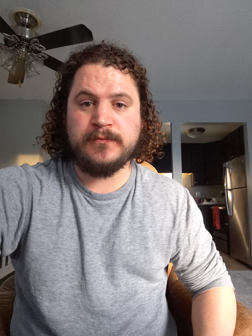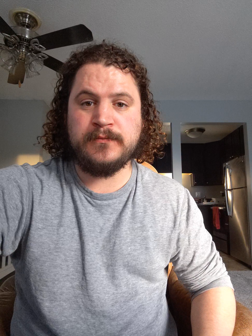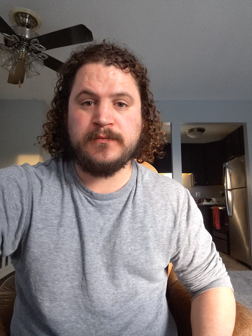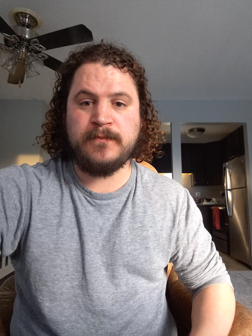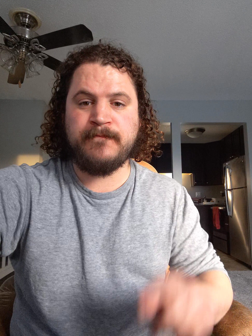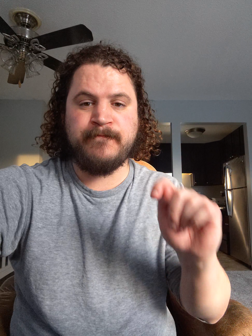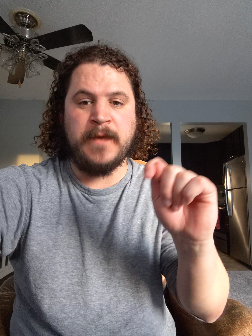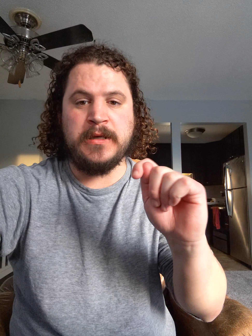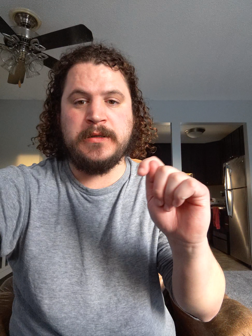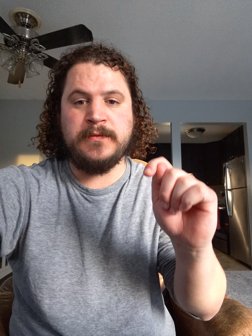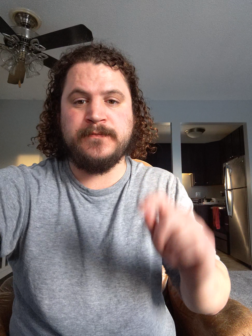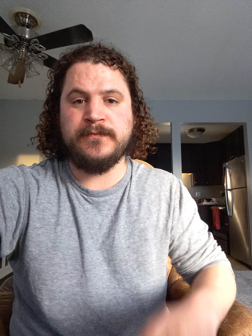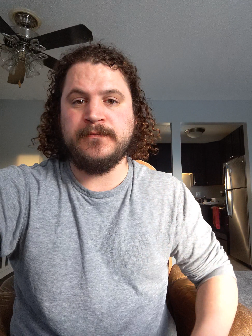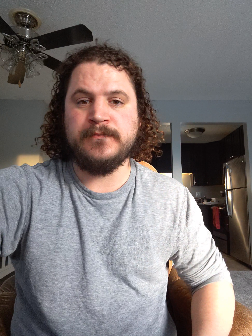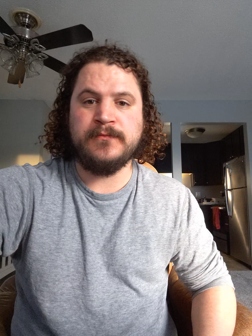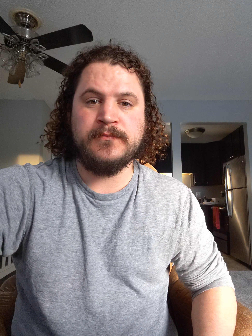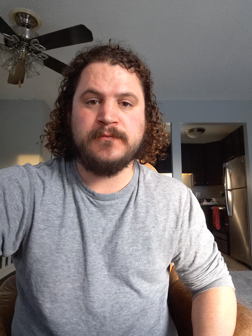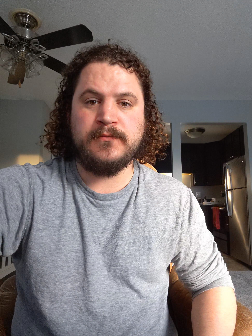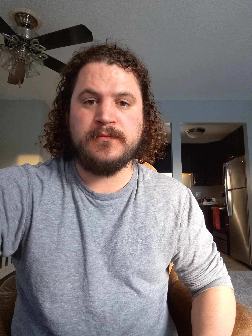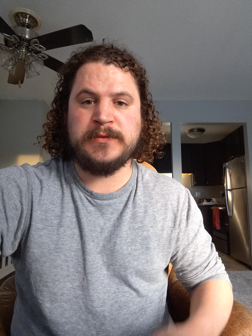potty